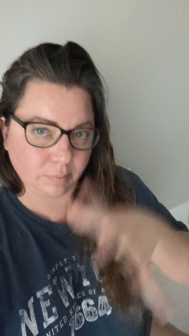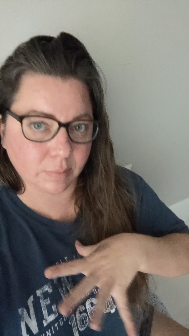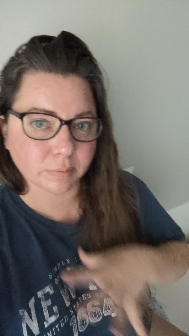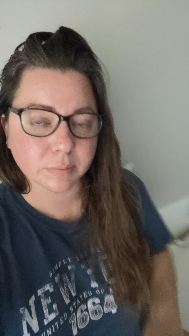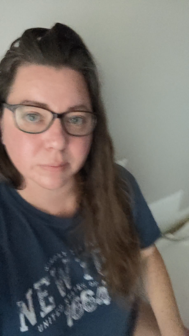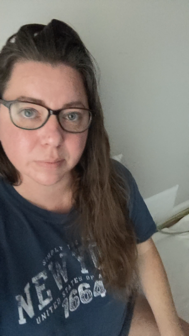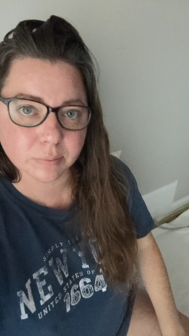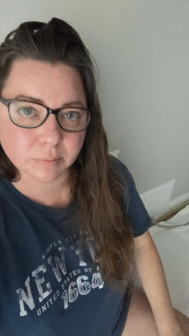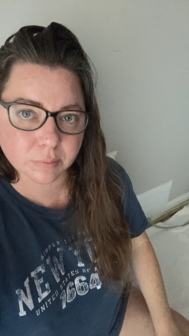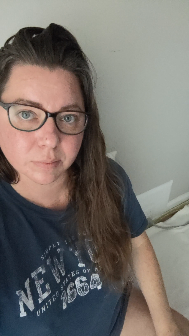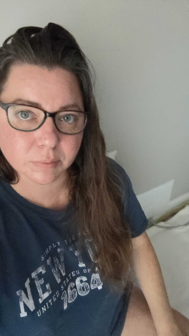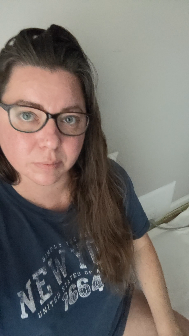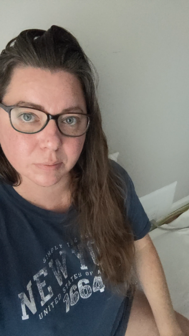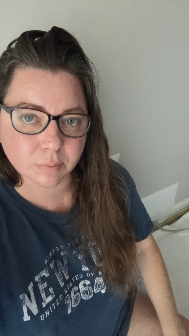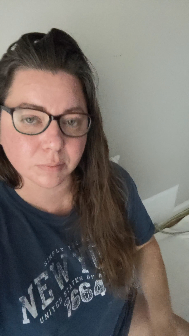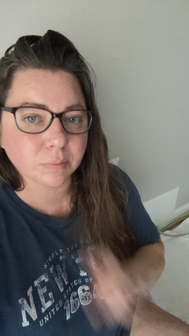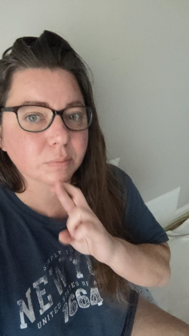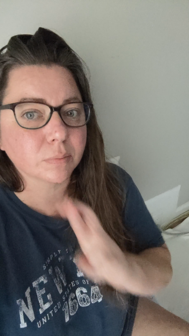are